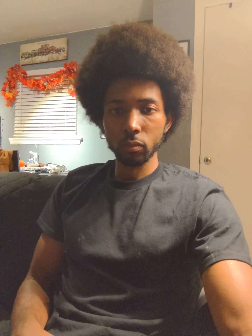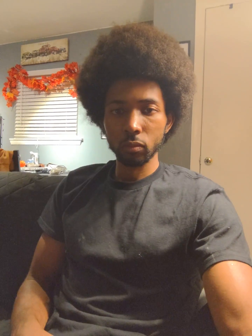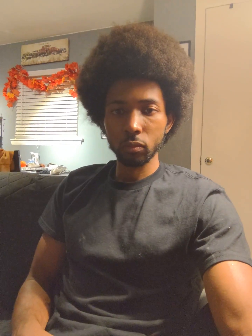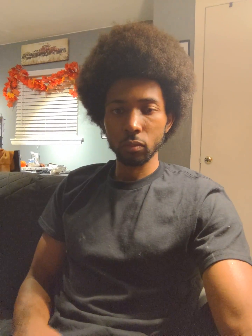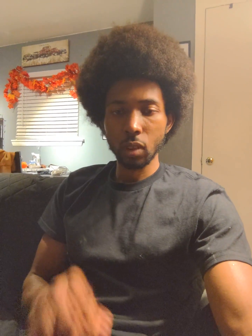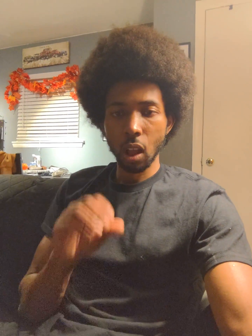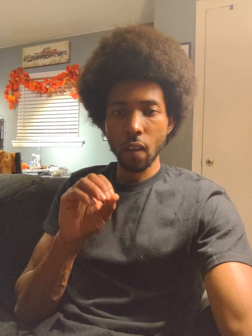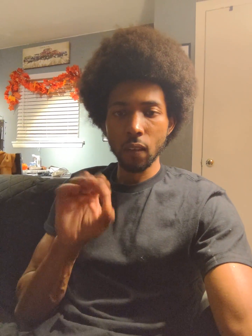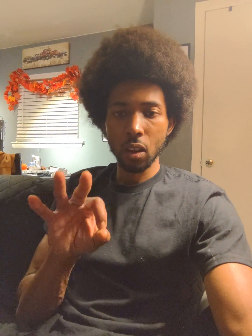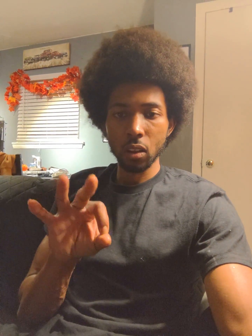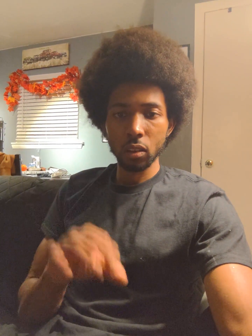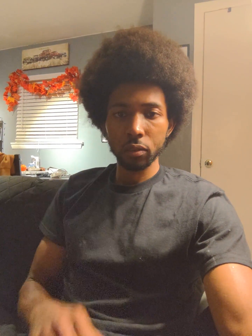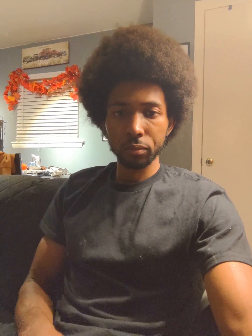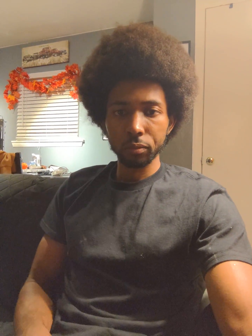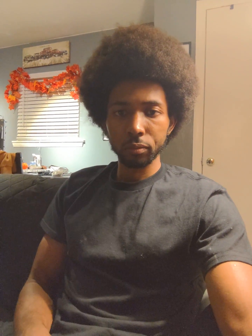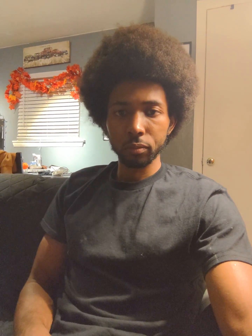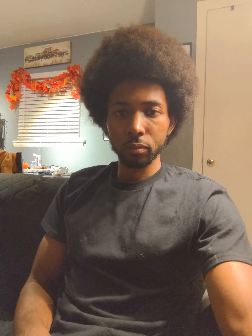of